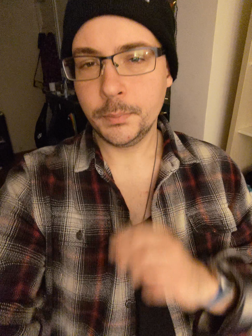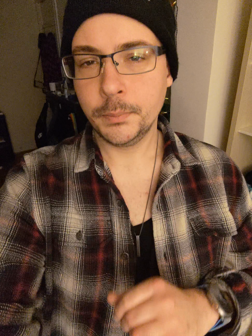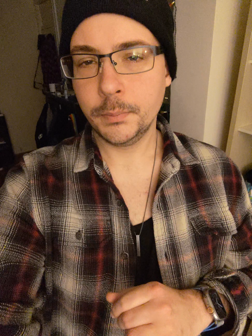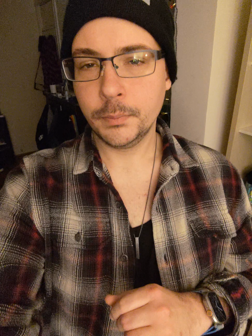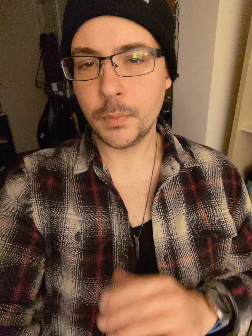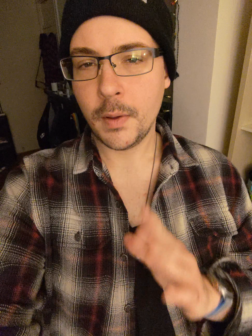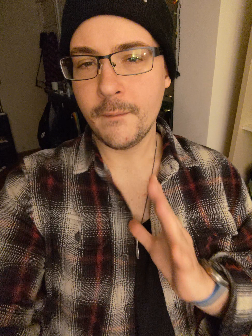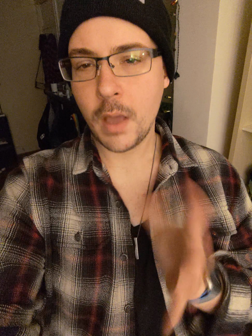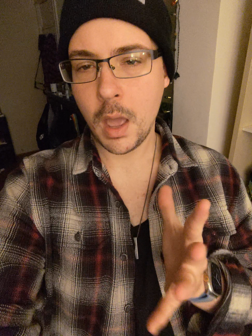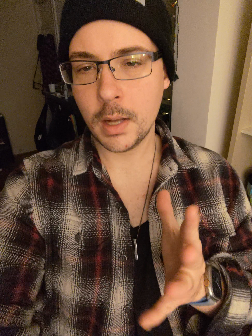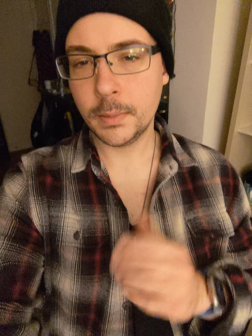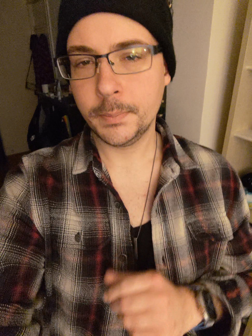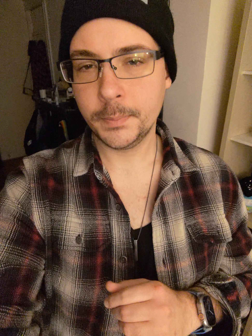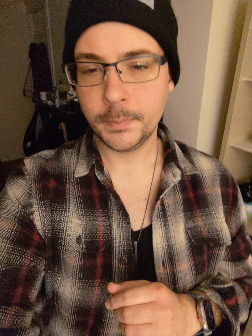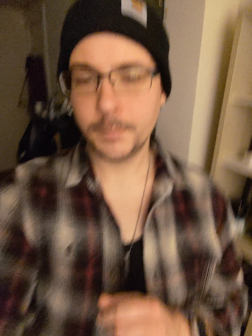fine